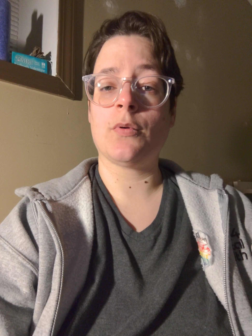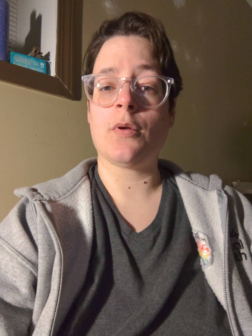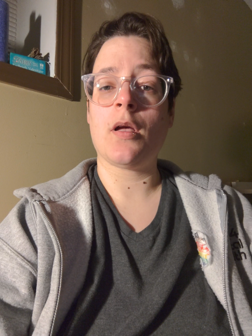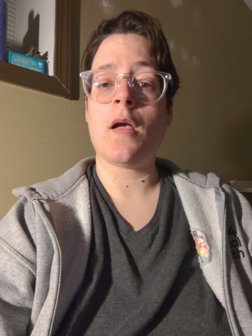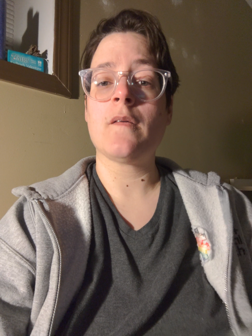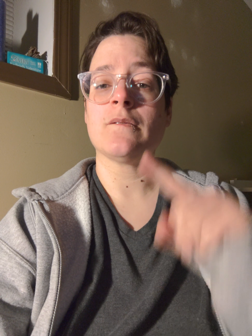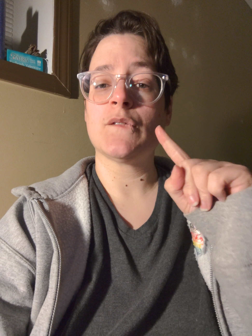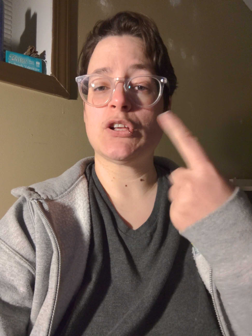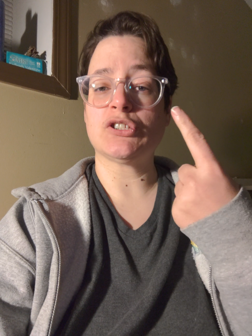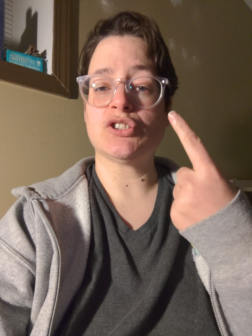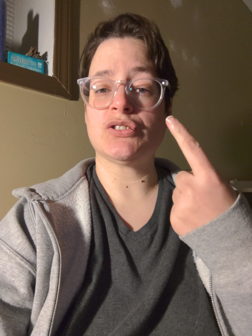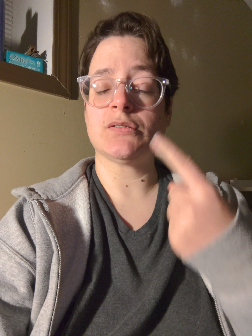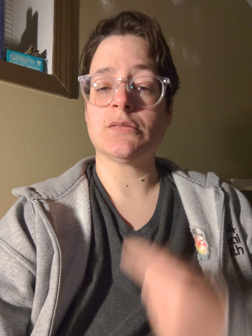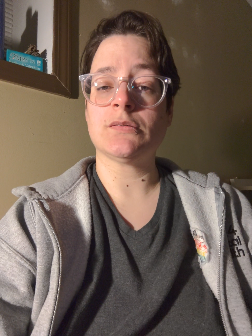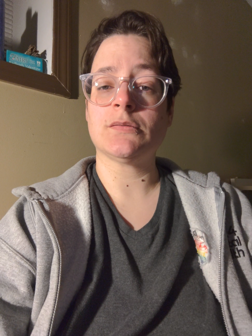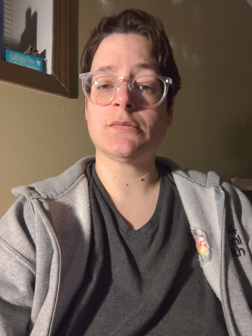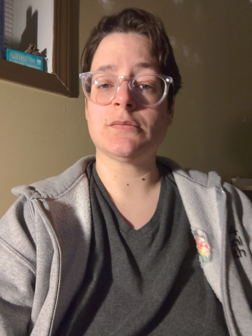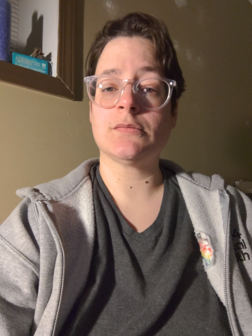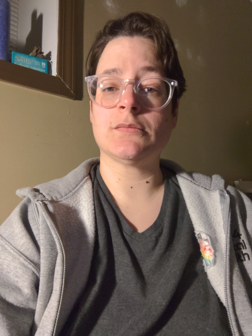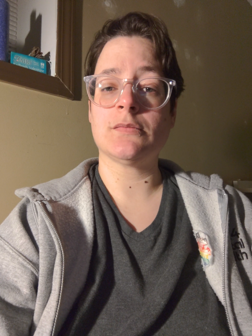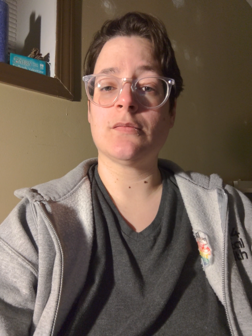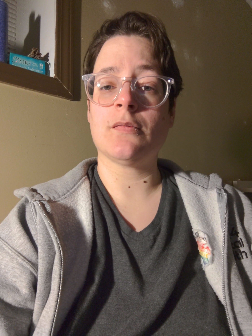first